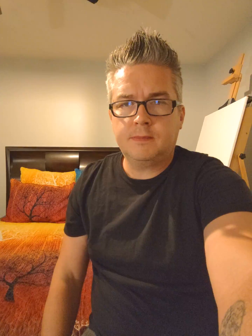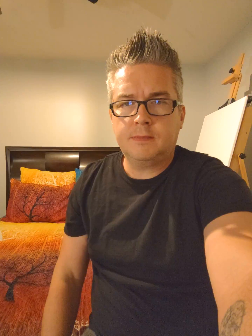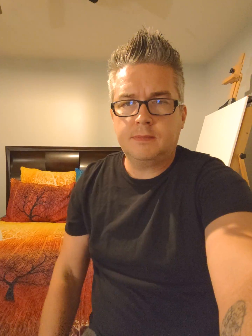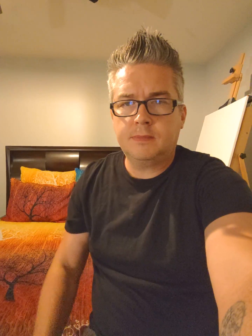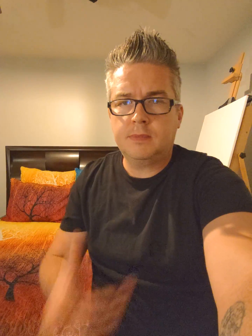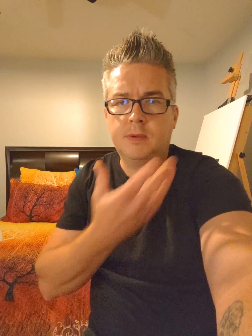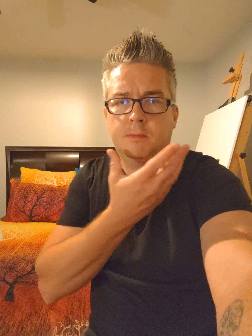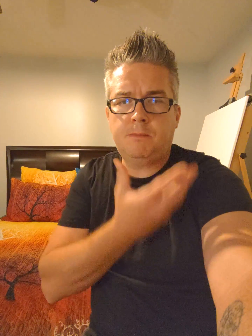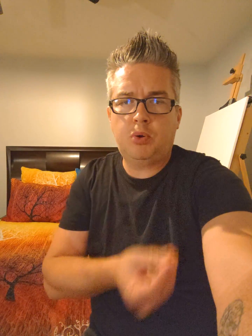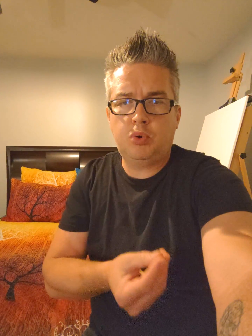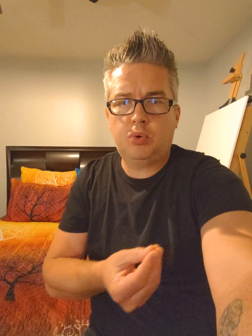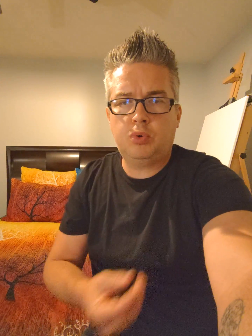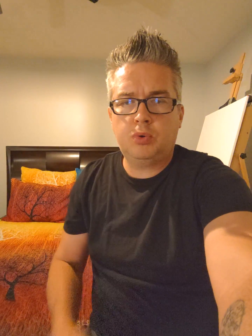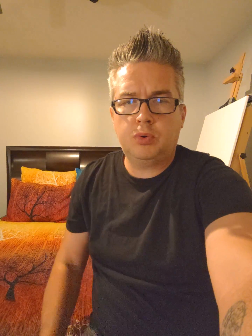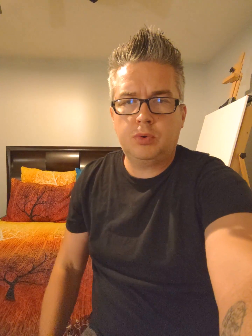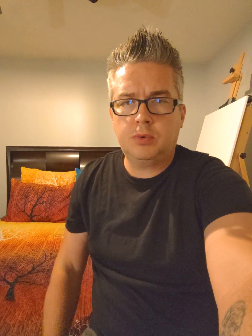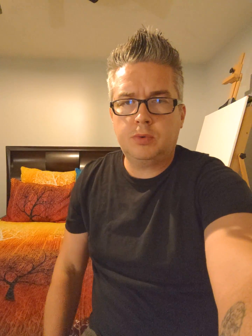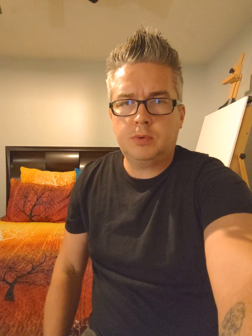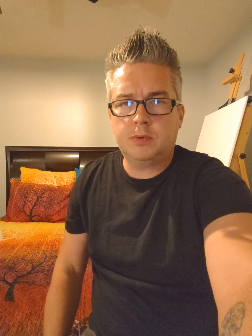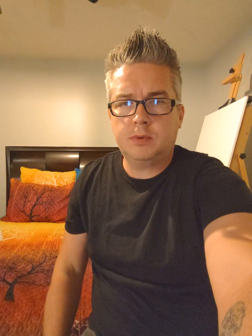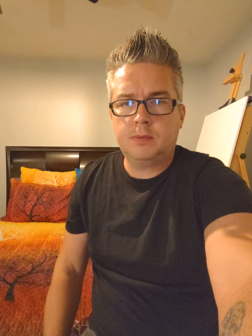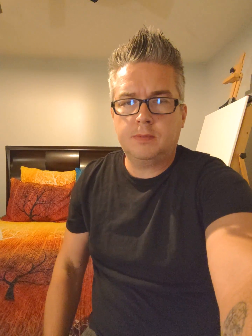poor